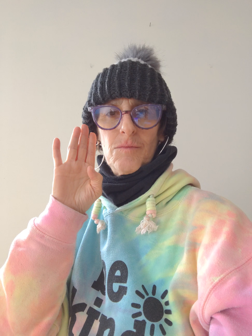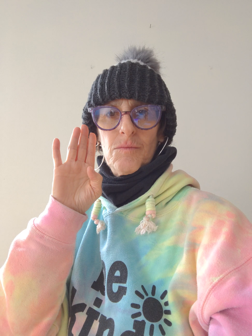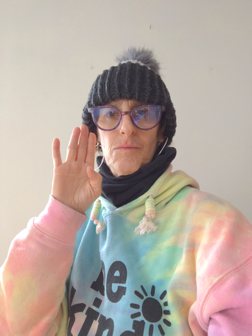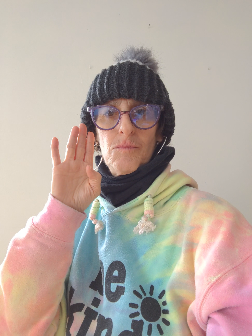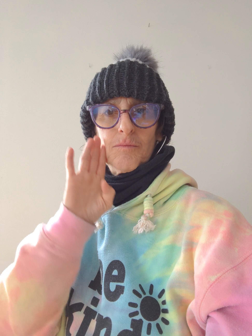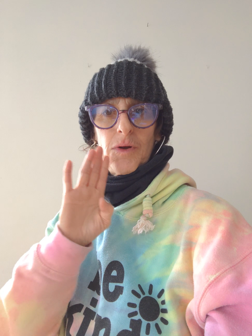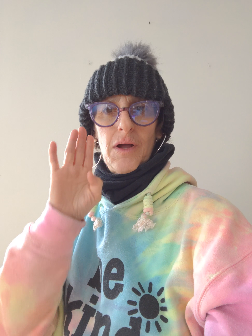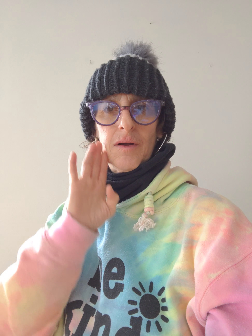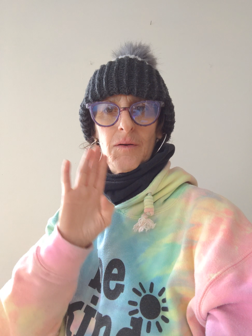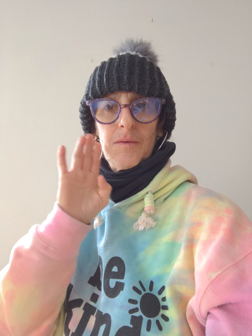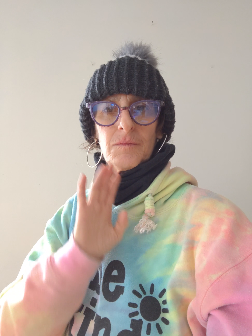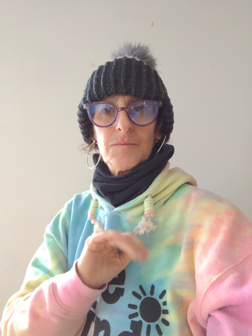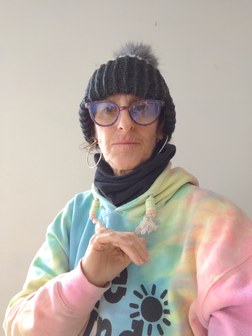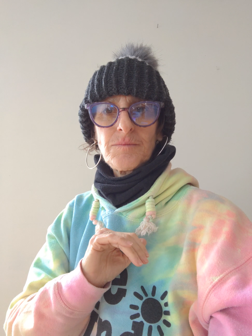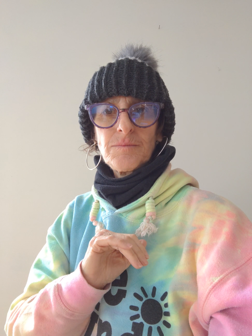brown